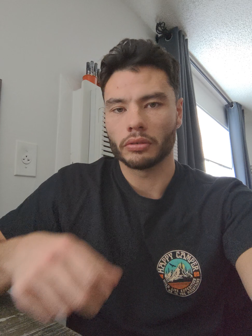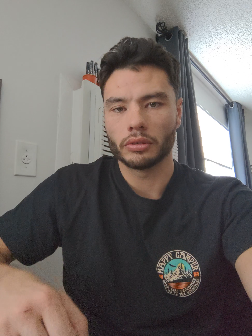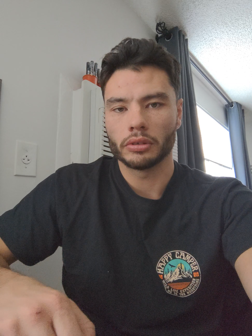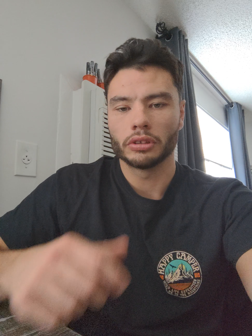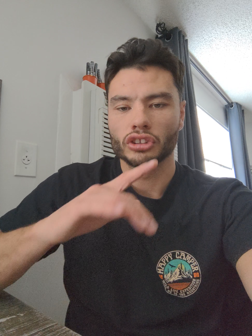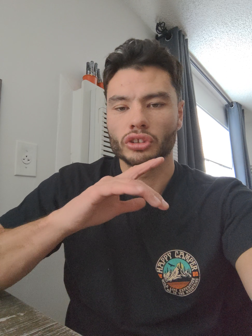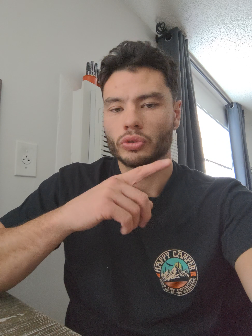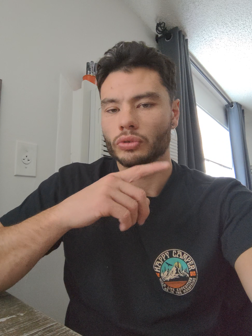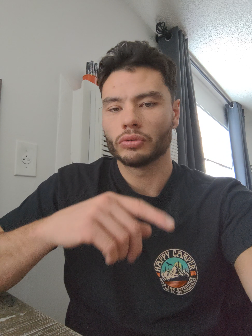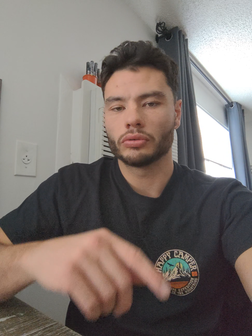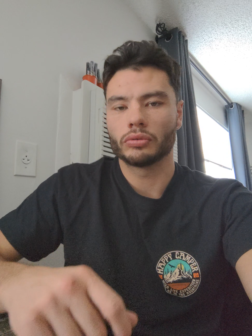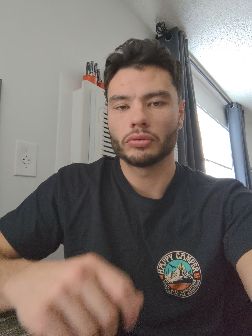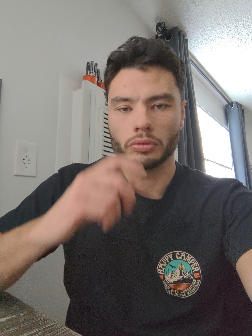dry